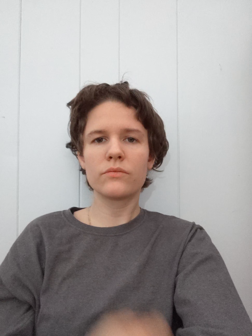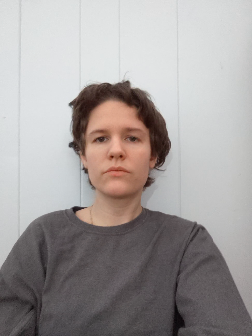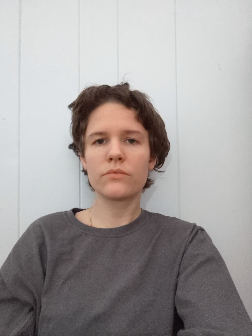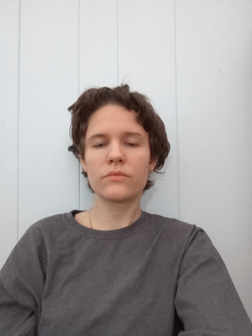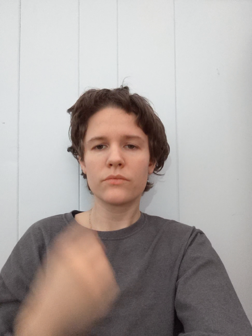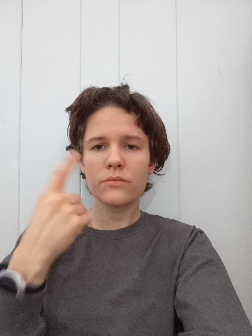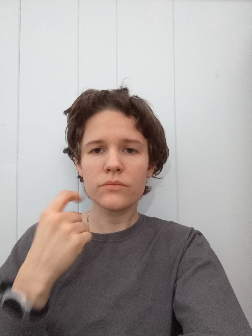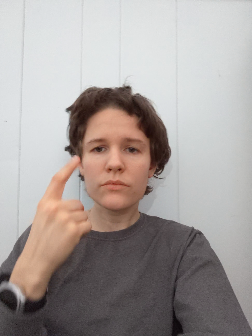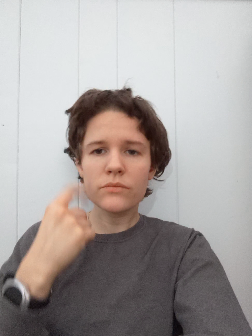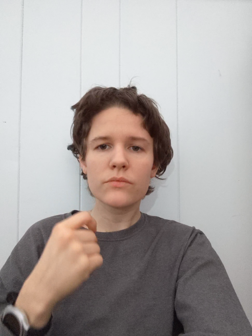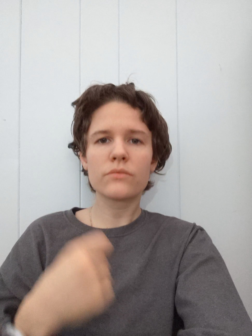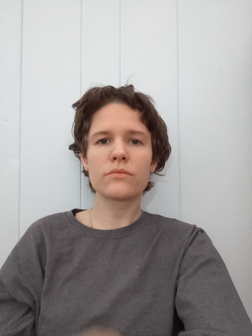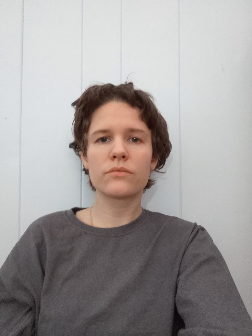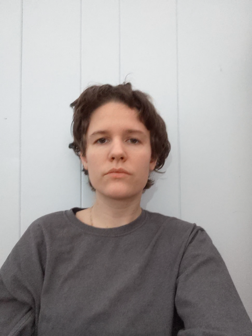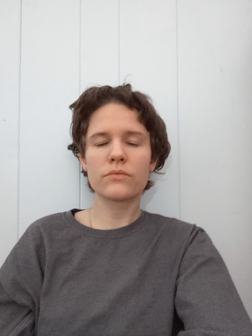cry